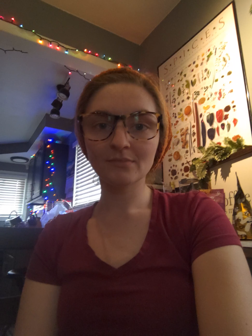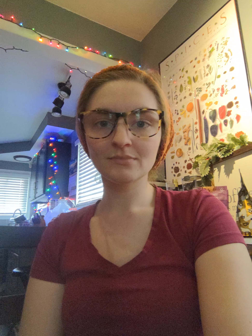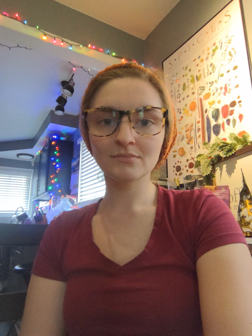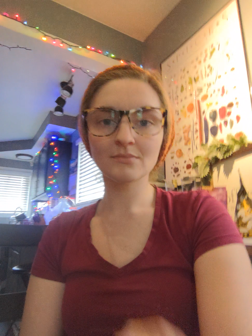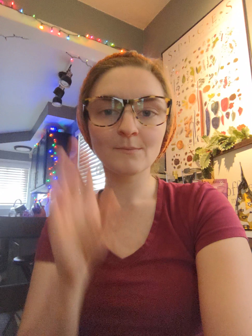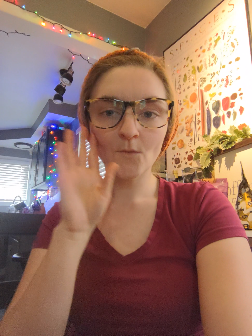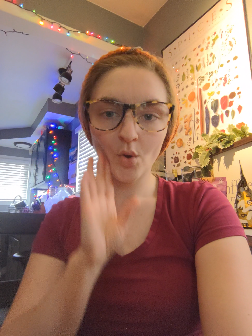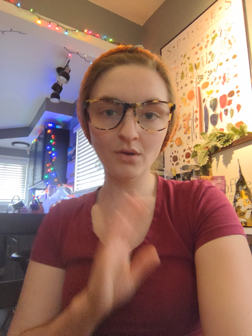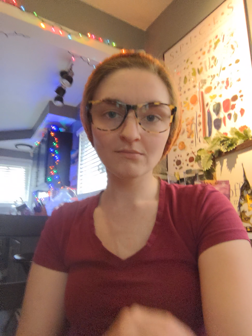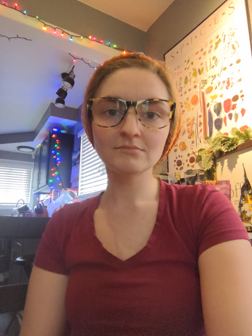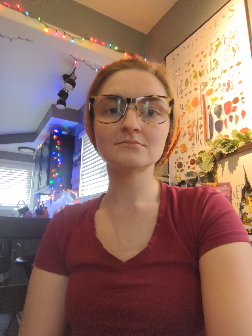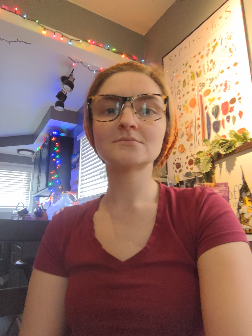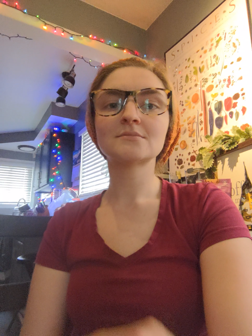brown